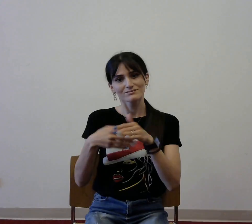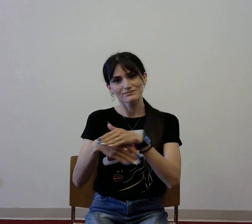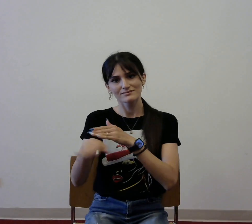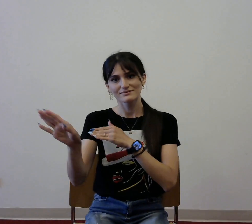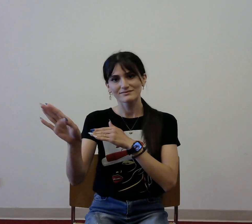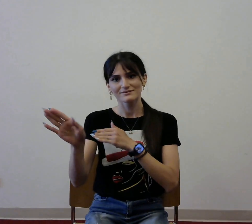getmək